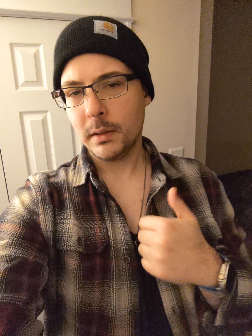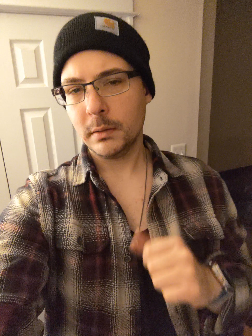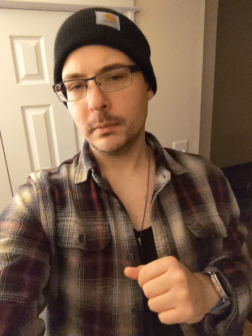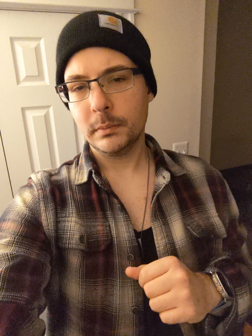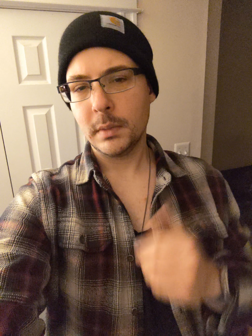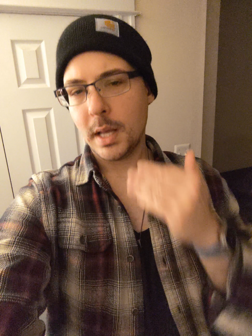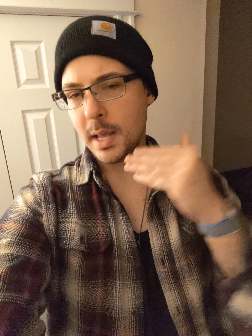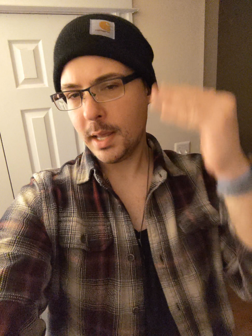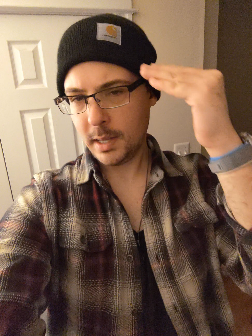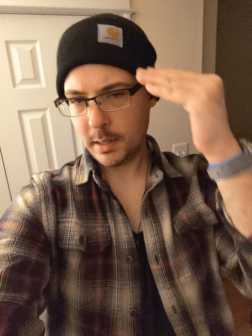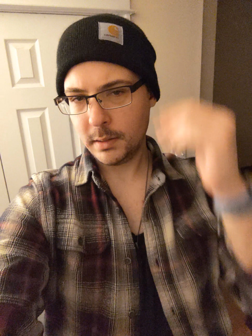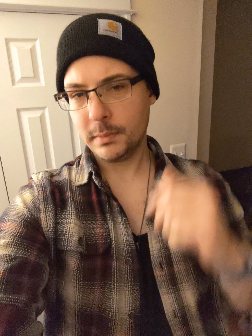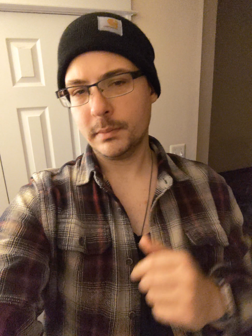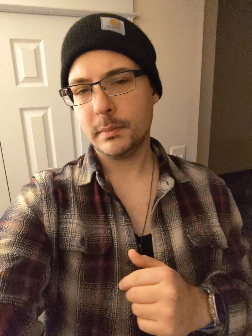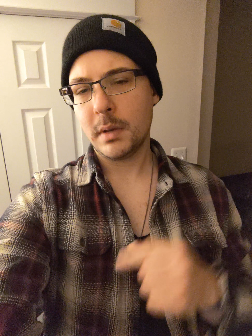head